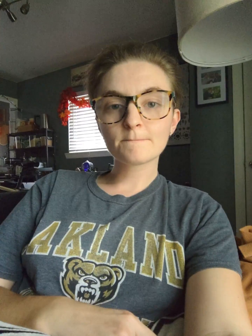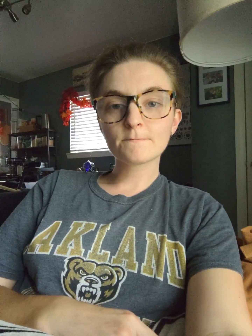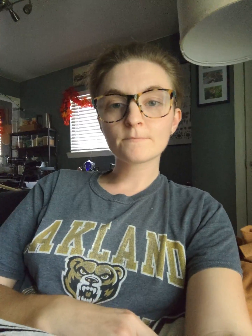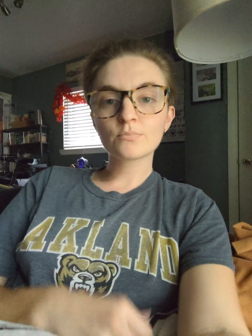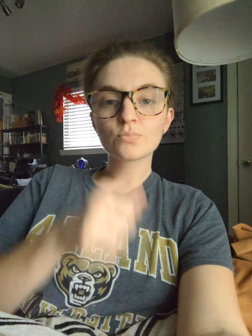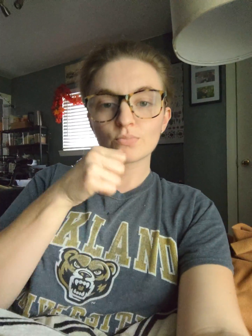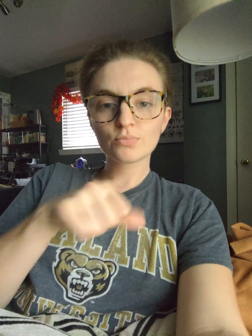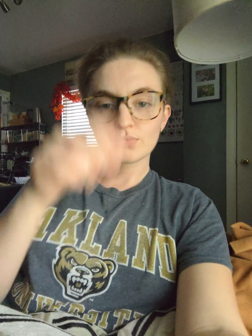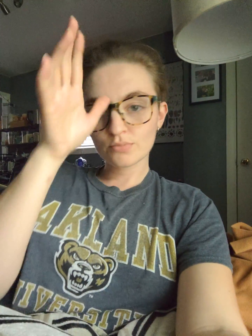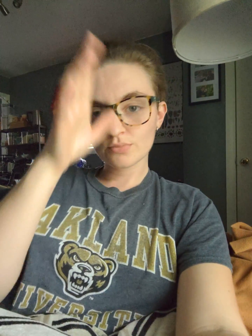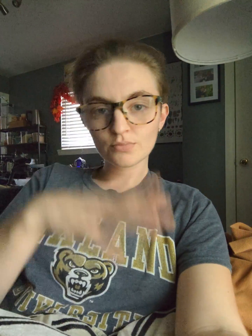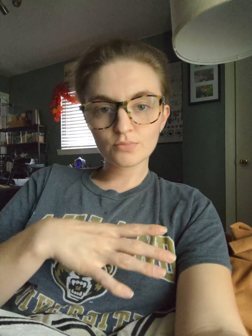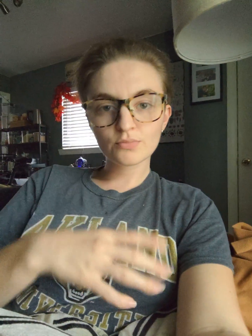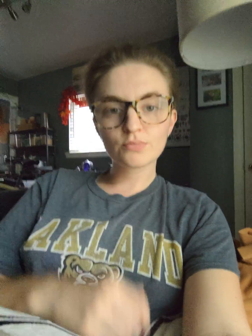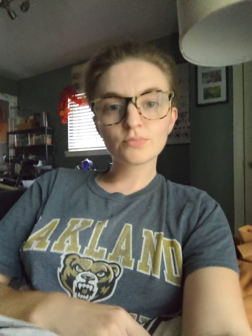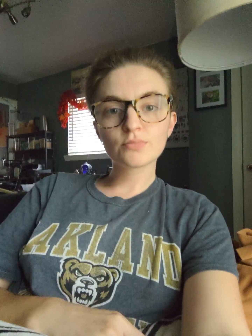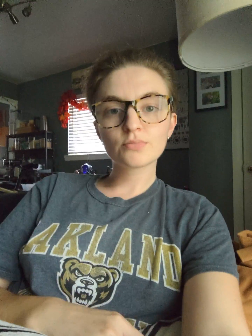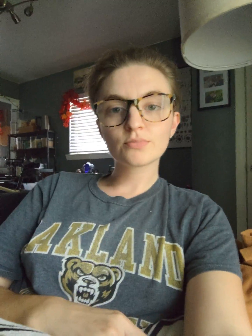mailman